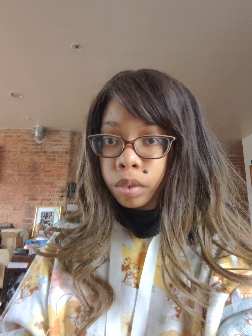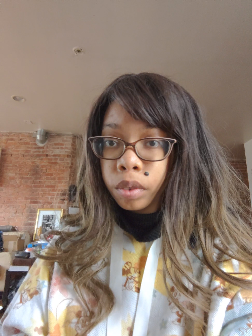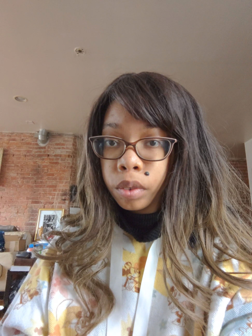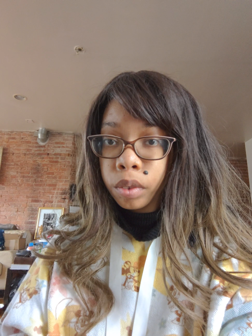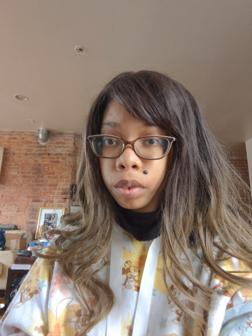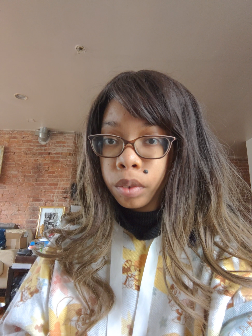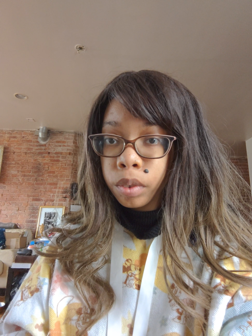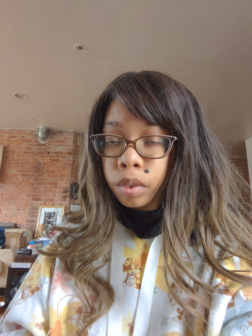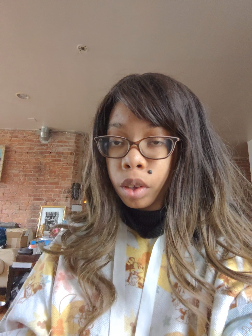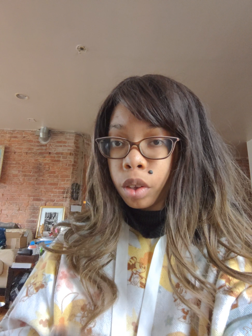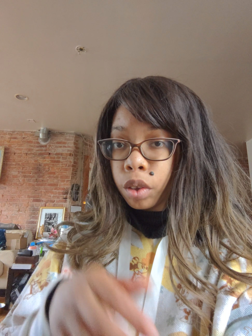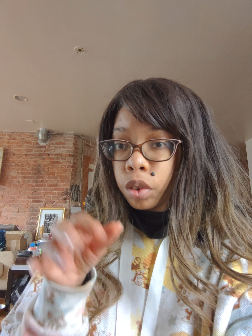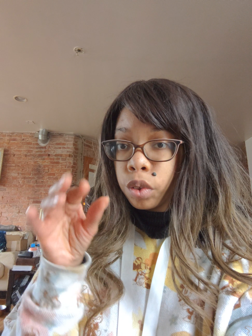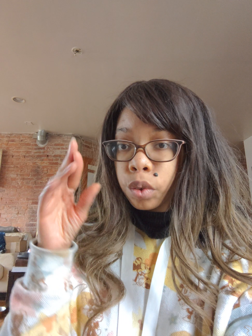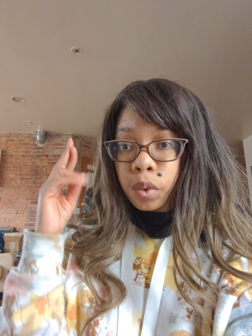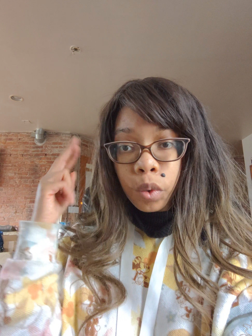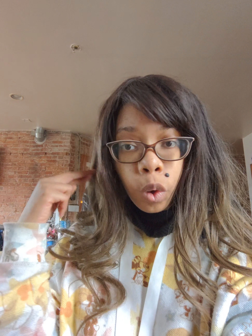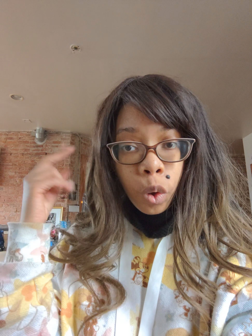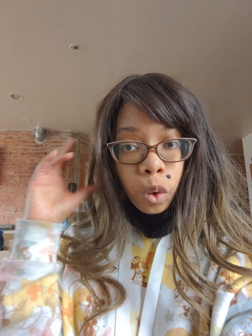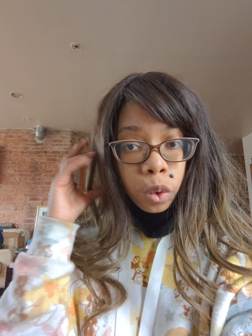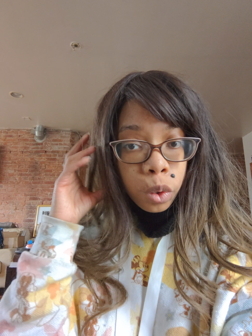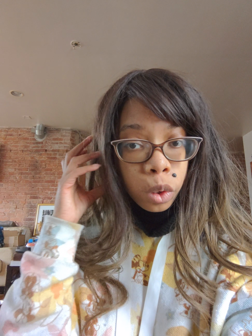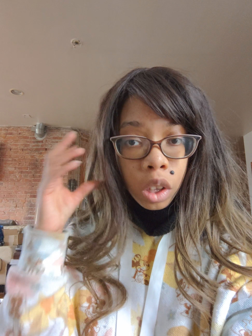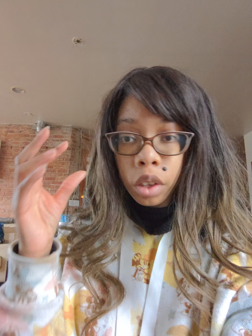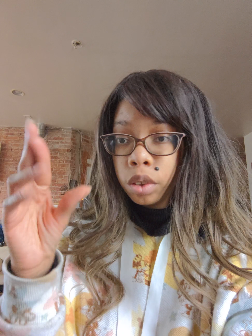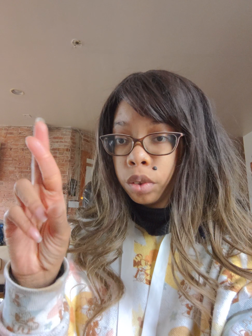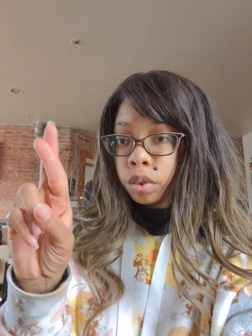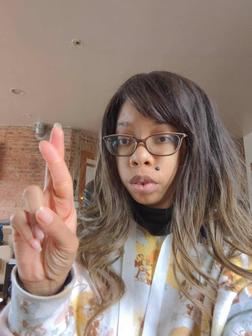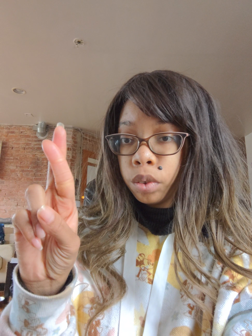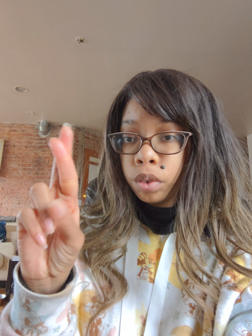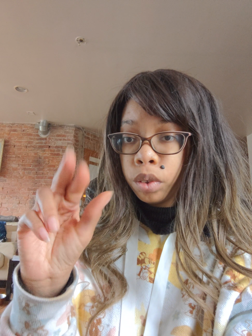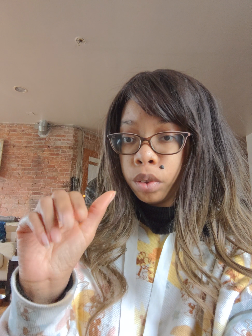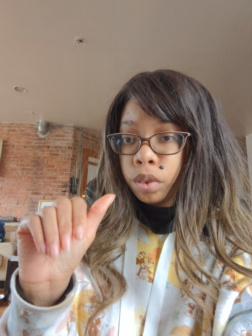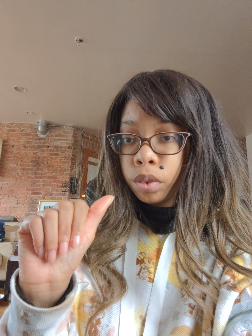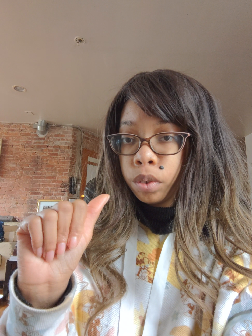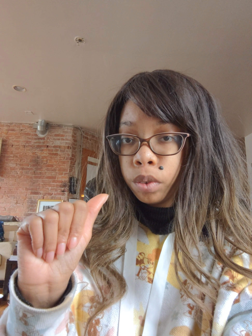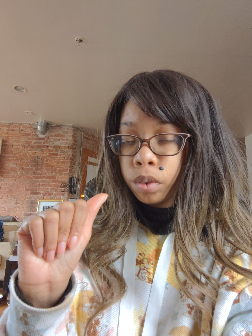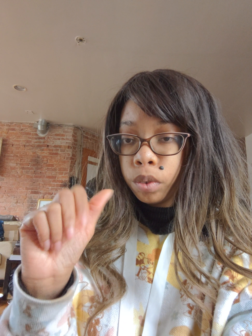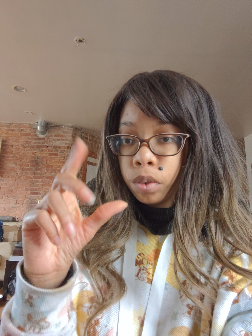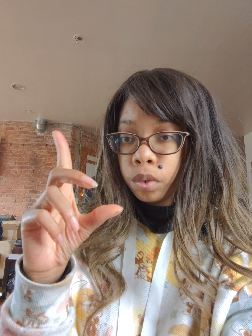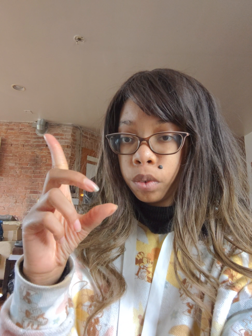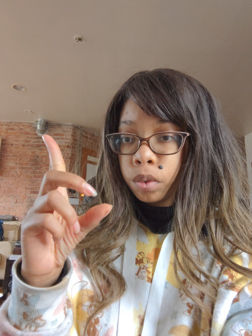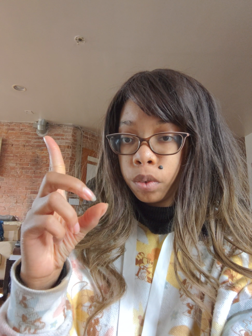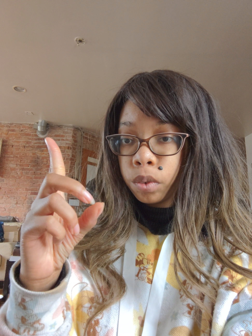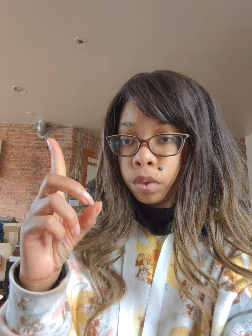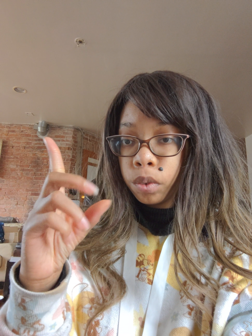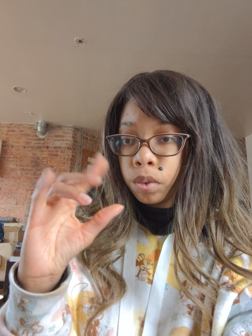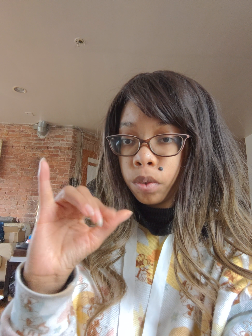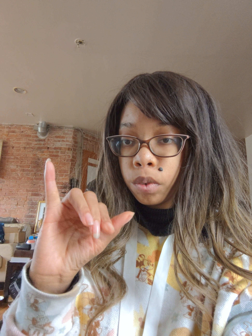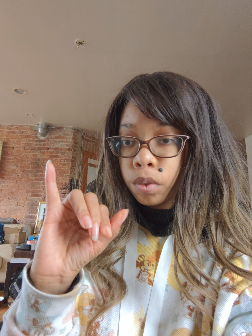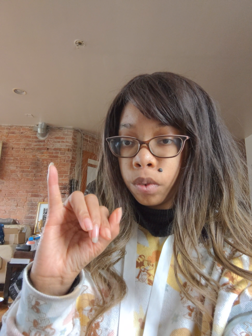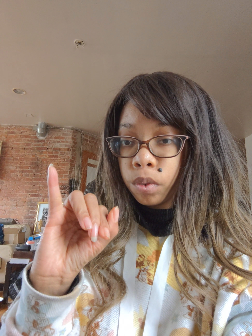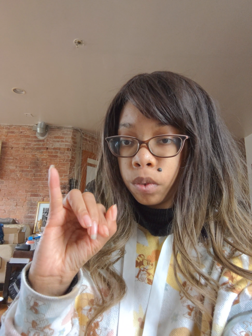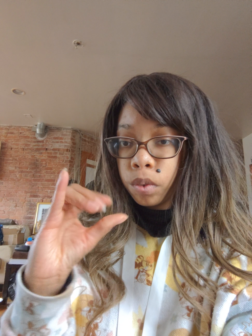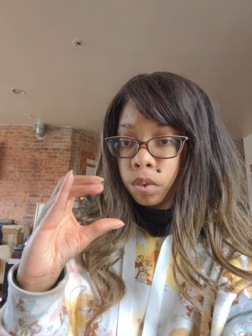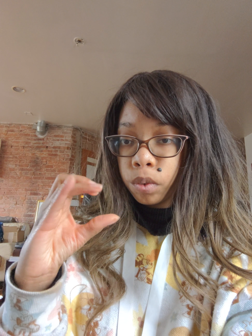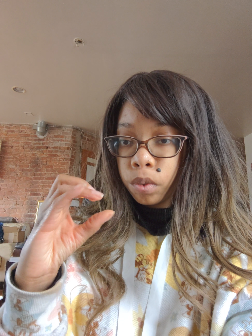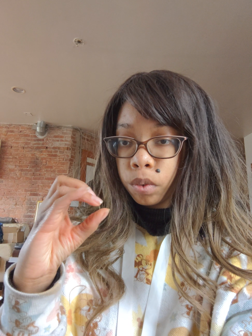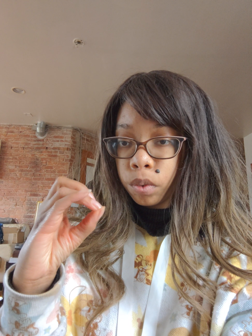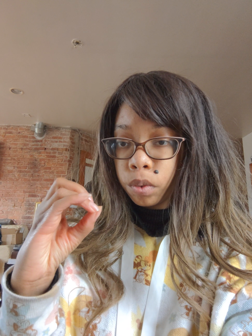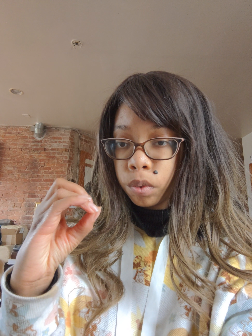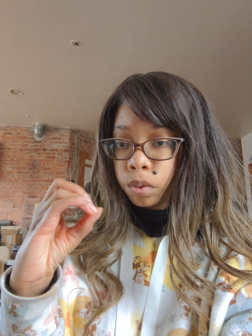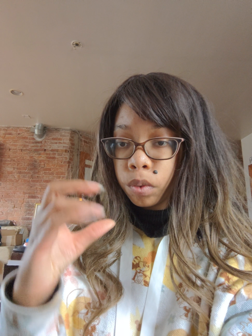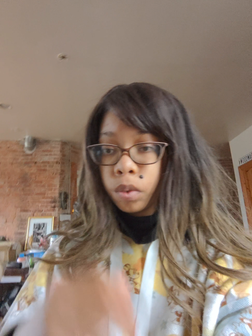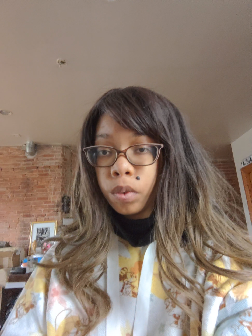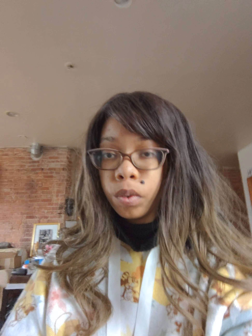radio